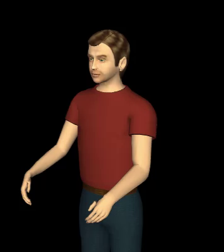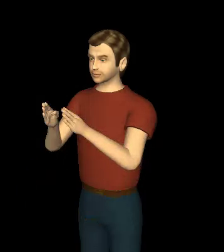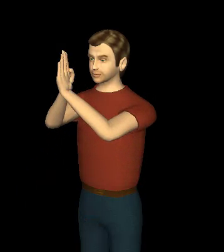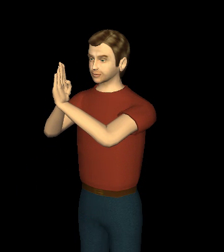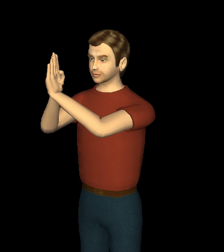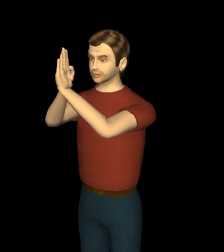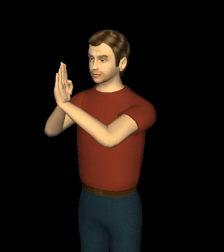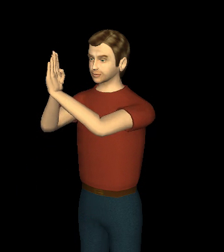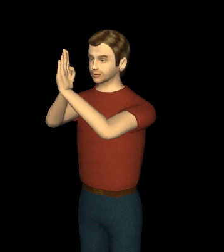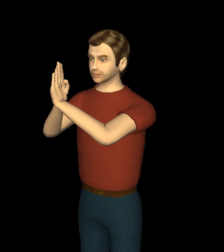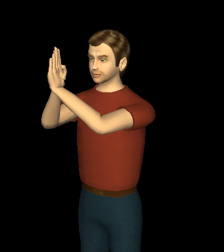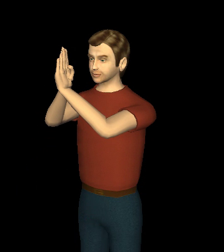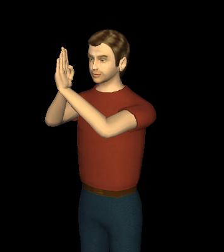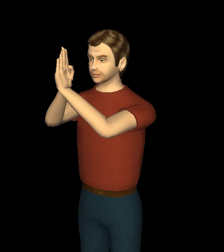يخفي